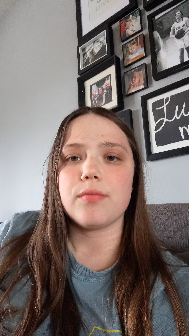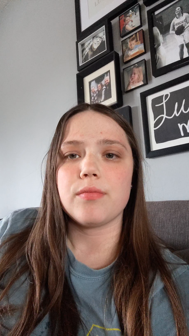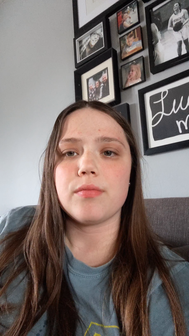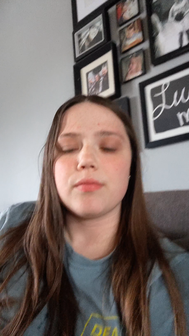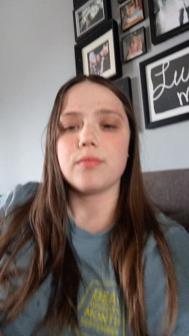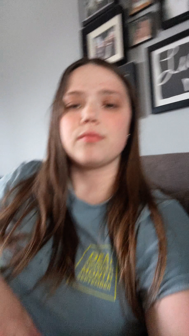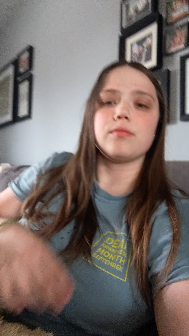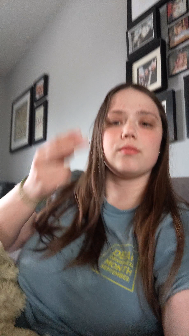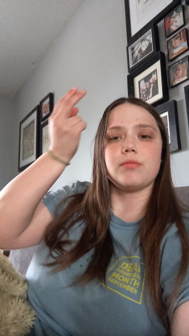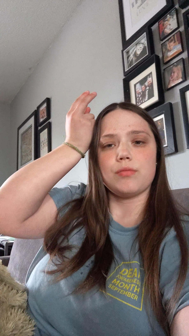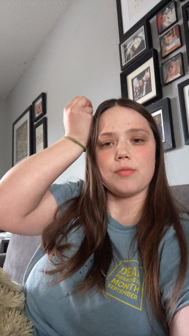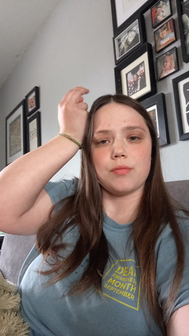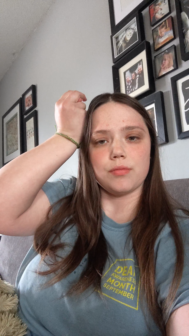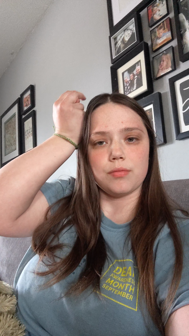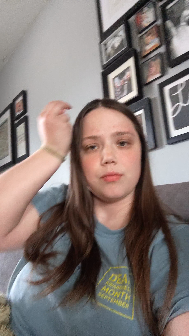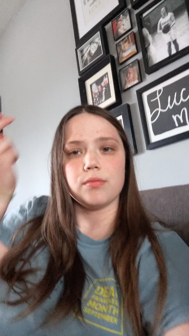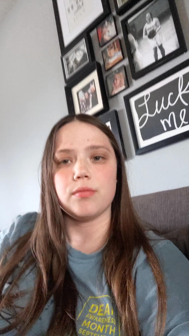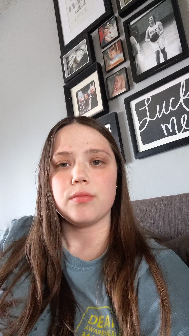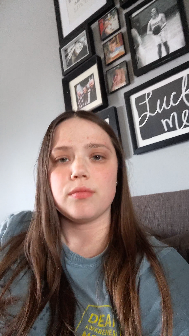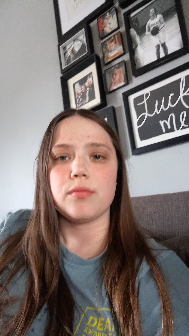rabbit